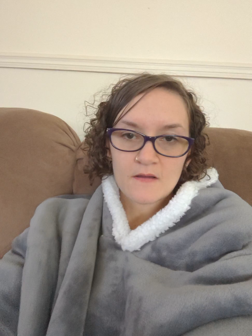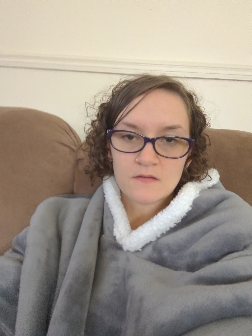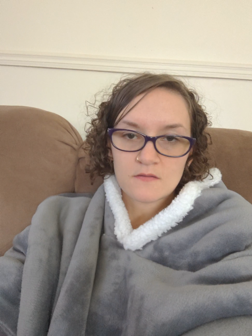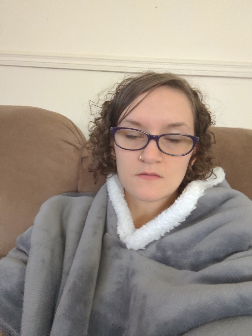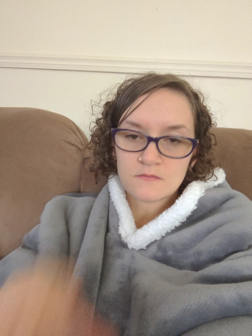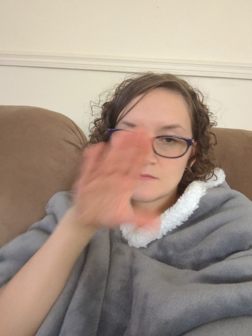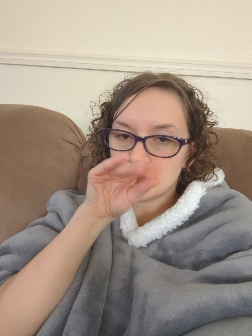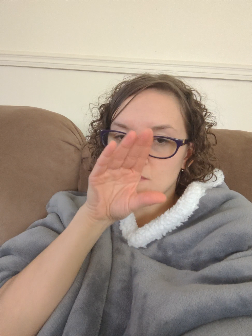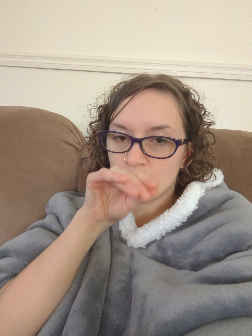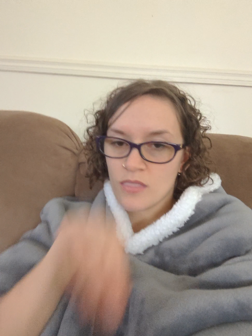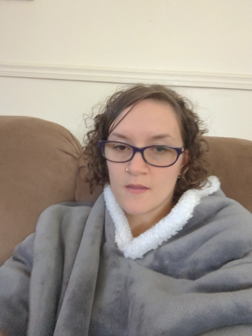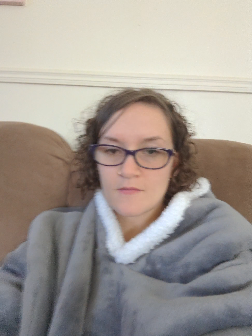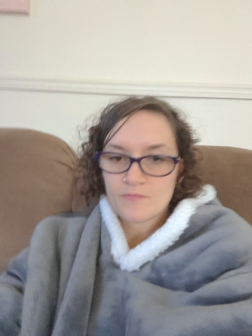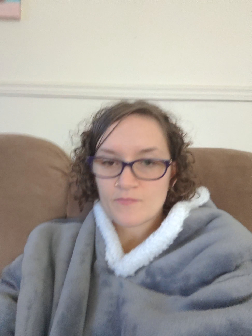goose